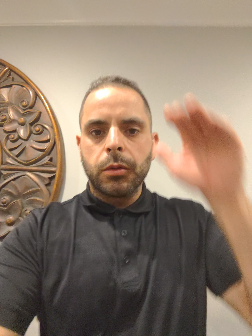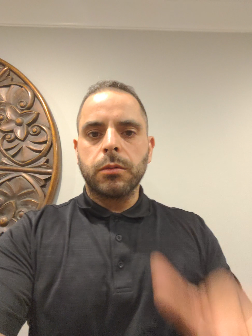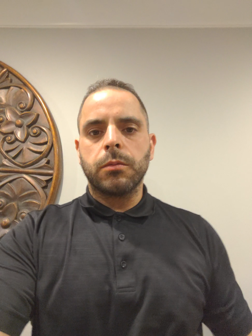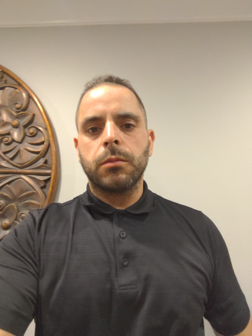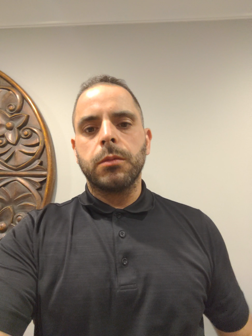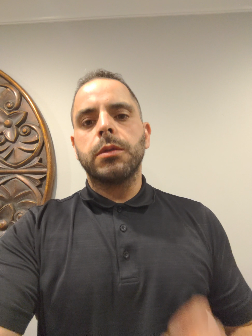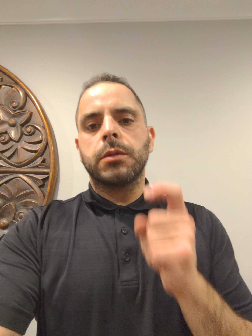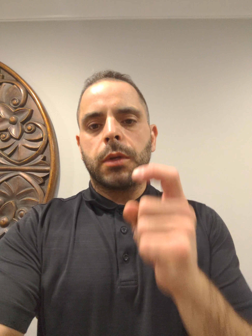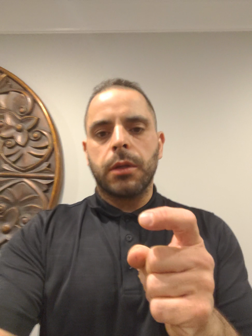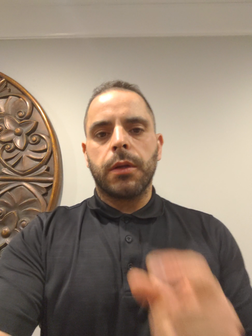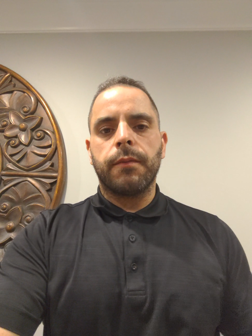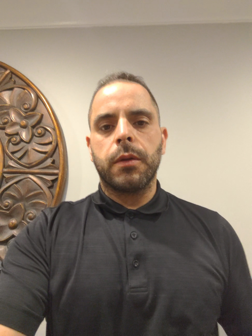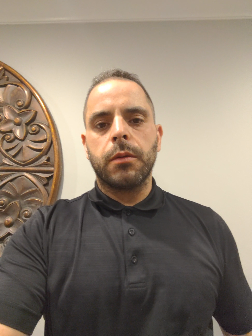gift